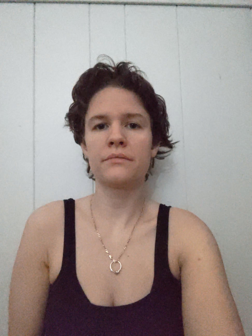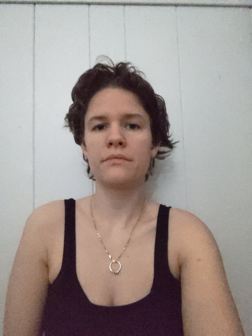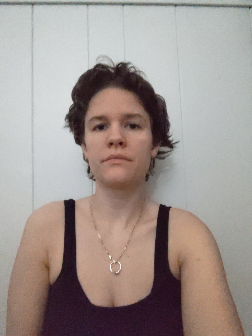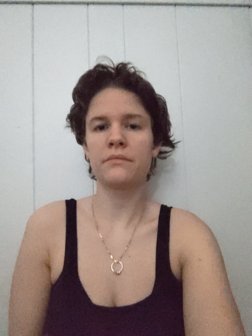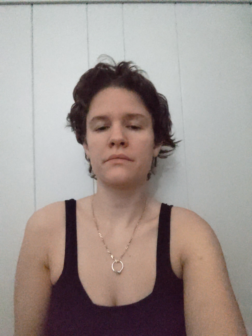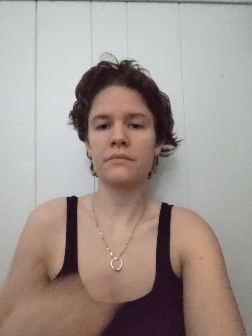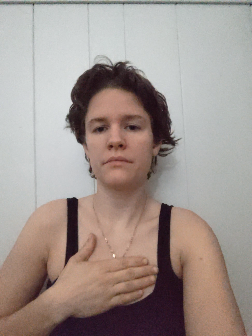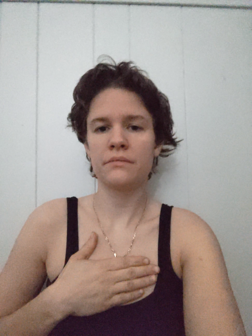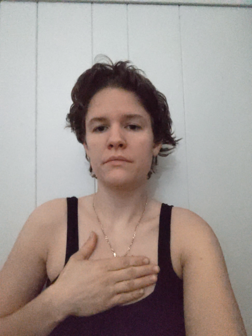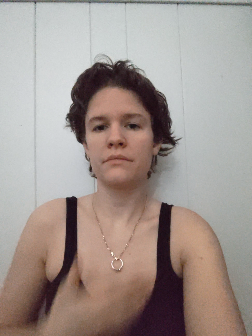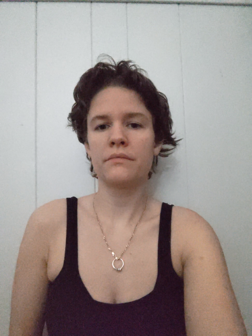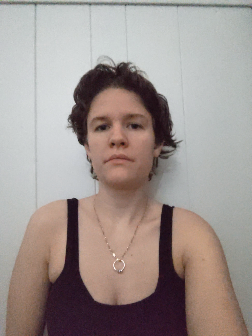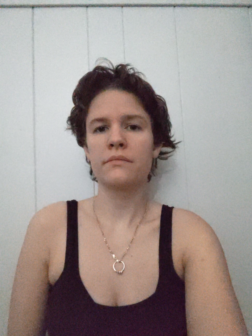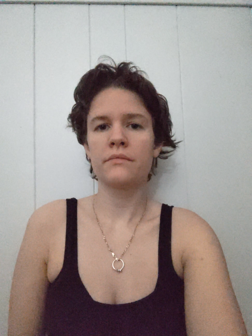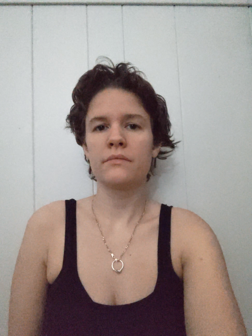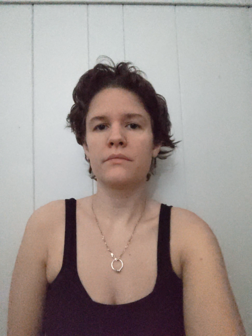my